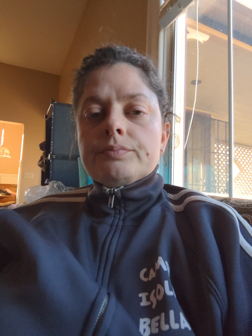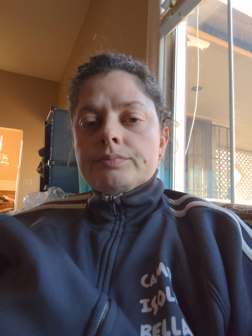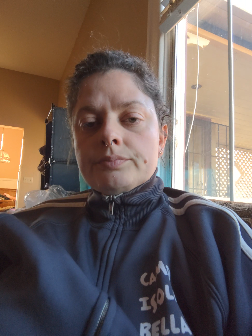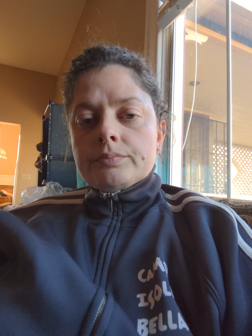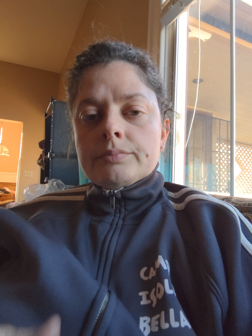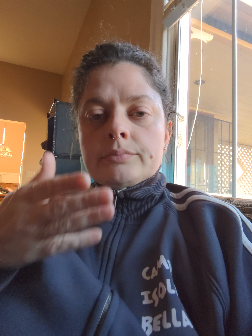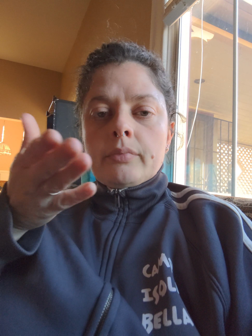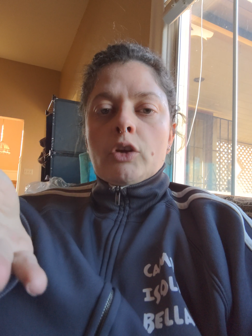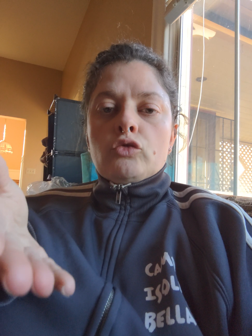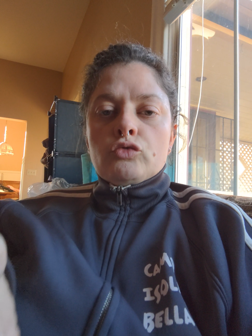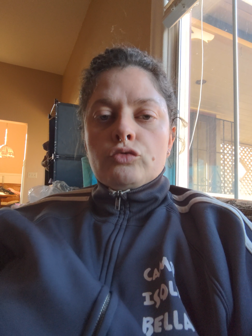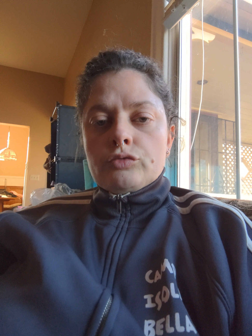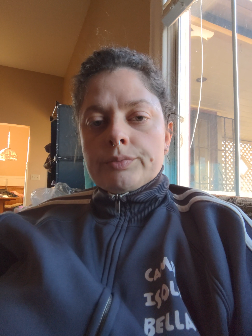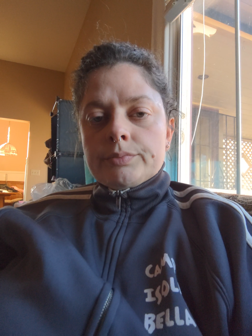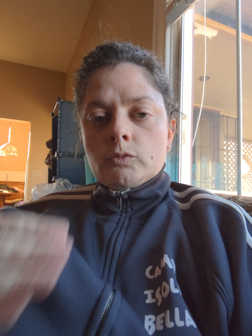there